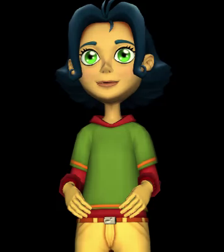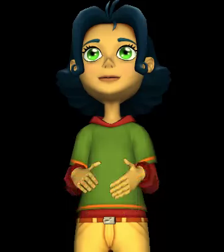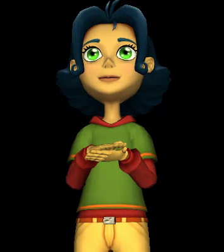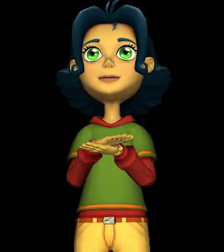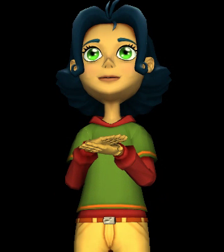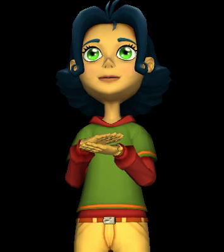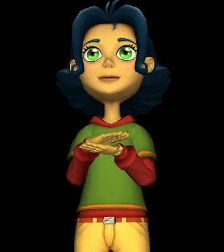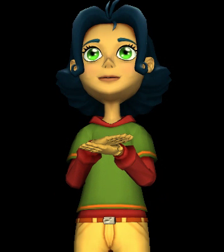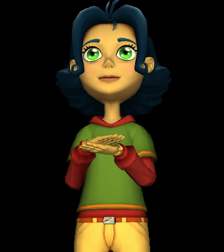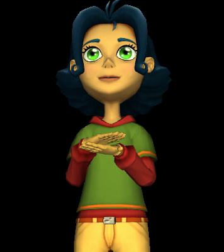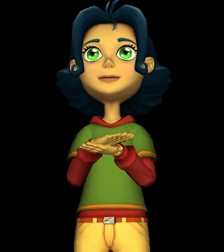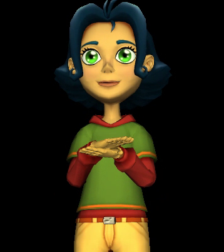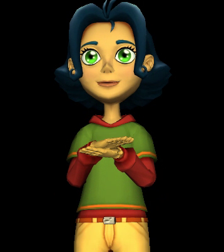يغفر